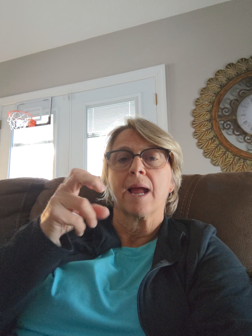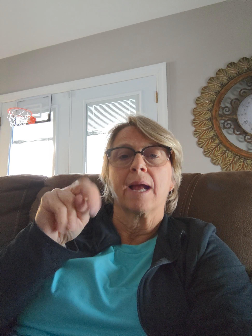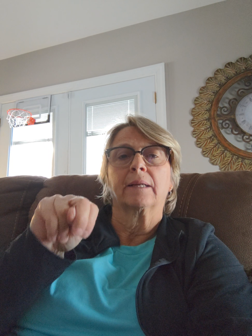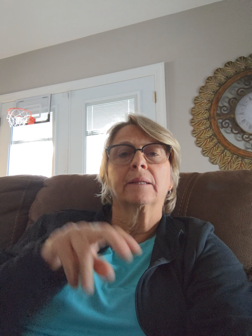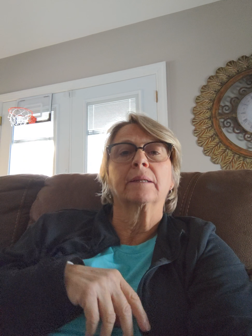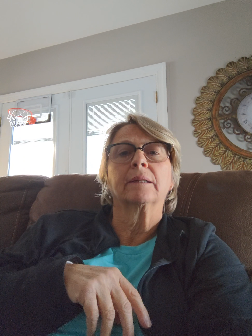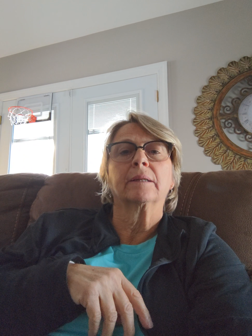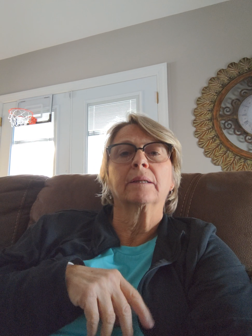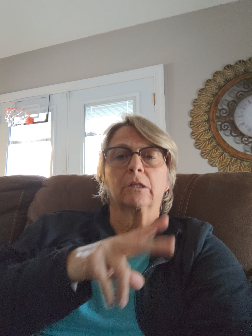hen